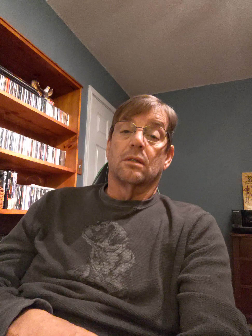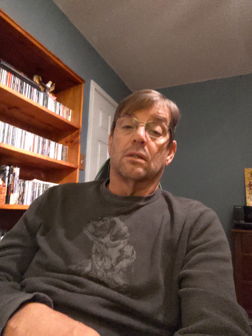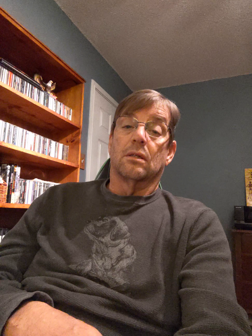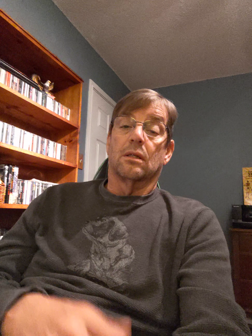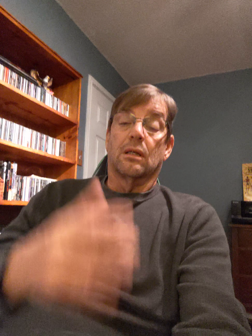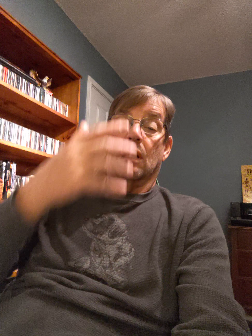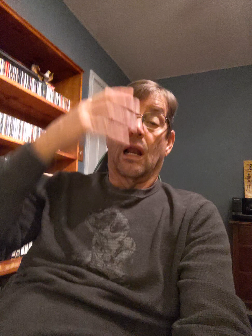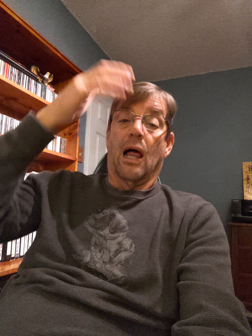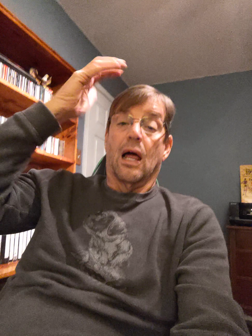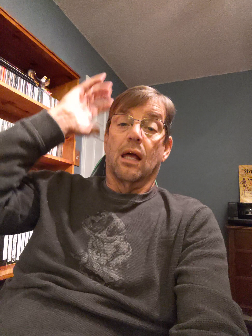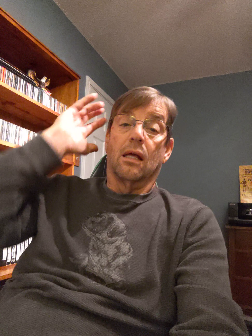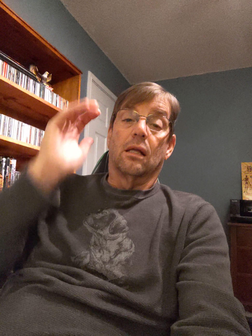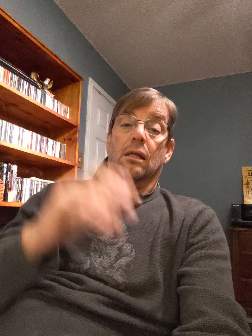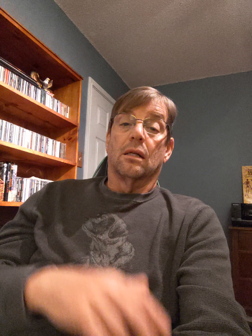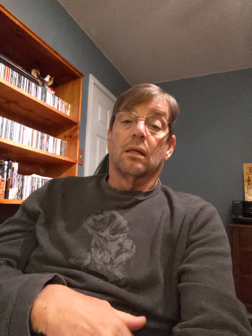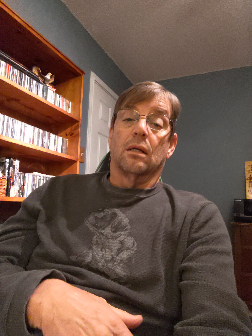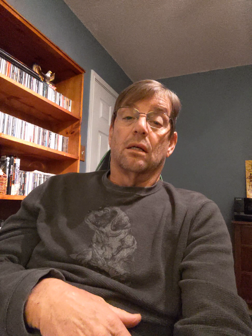lion